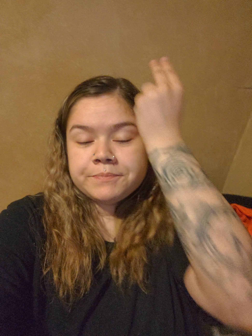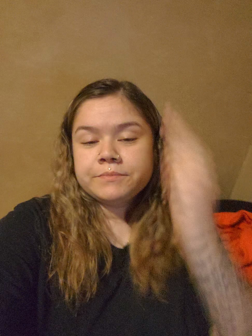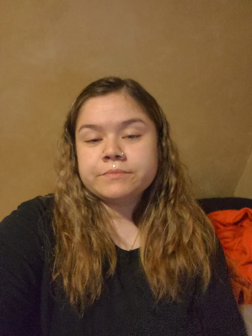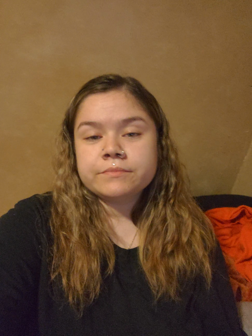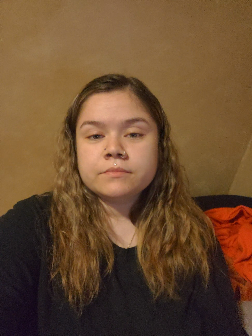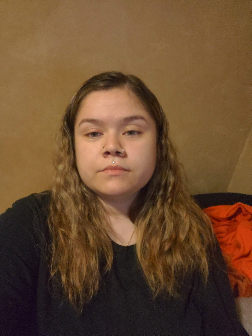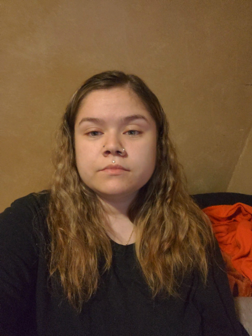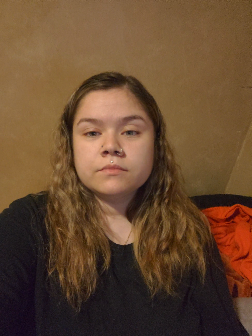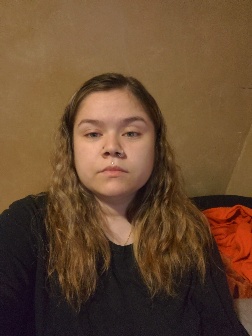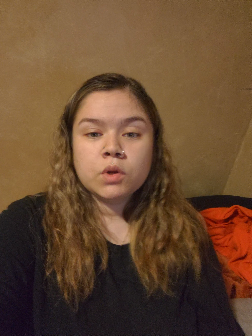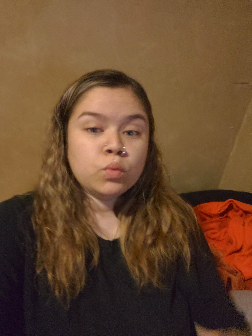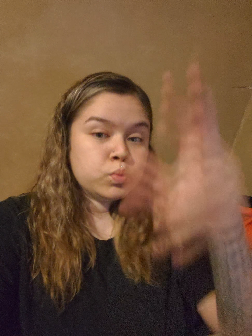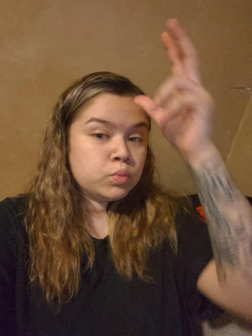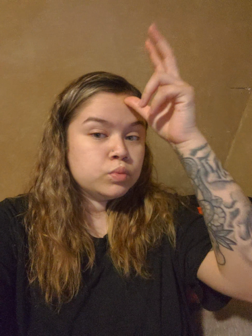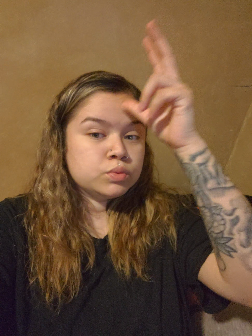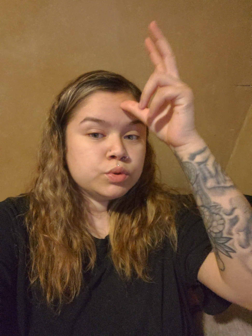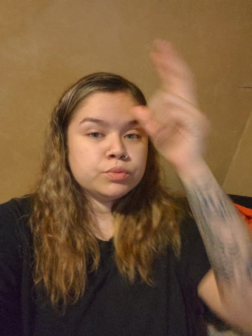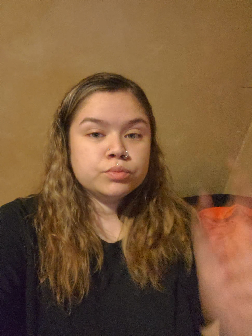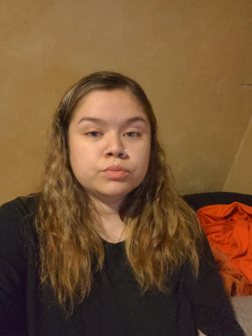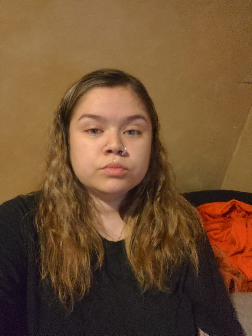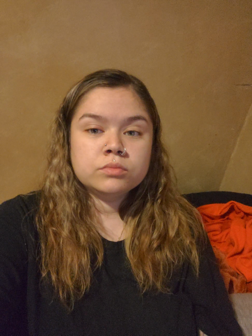rooster